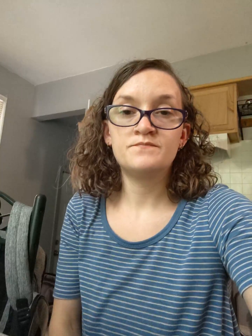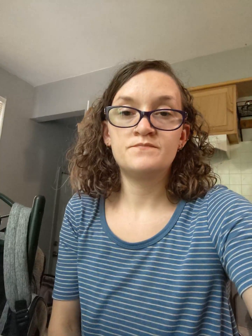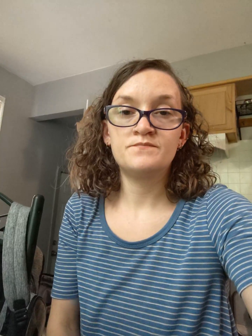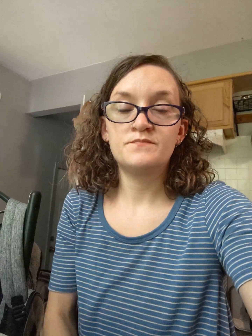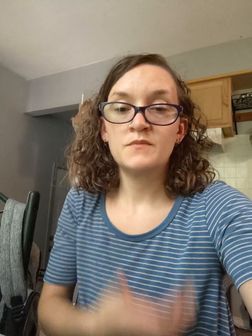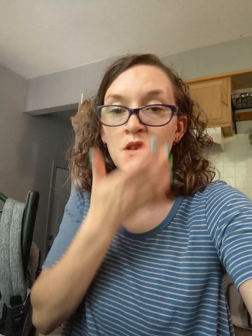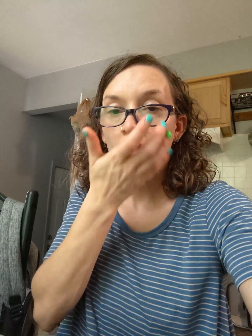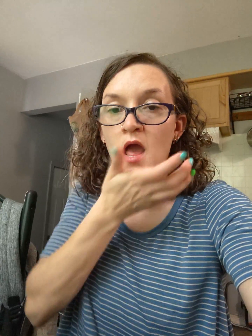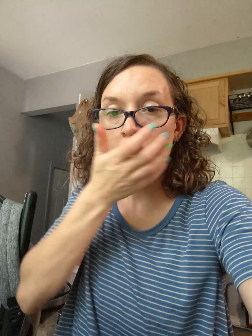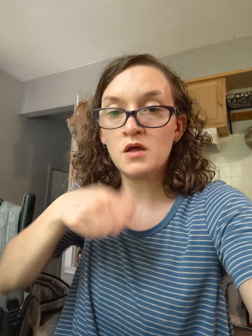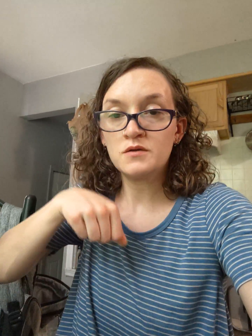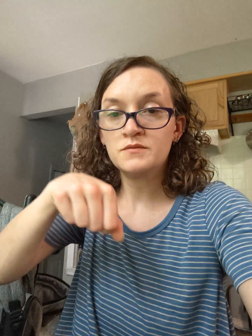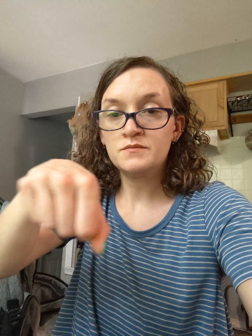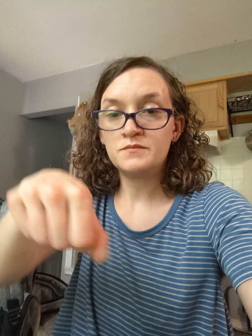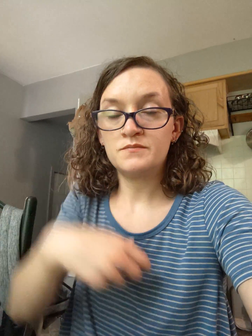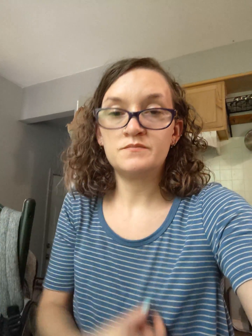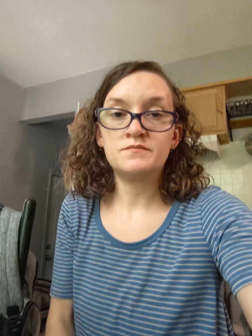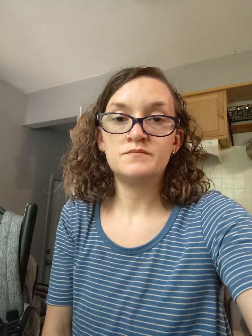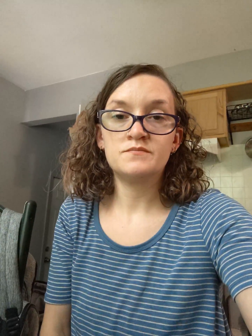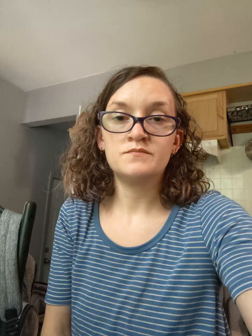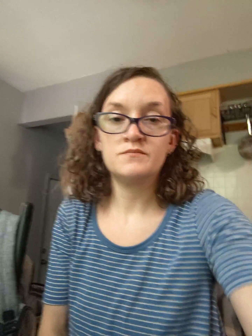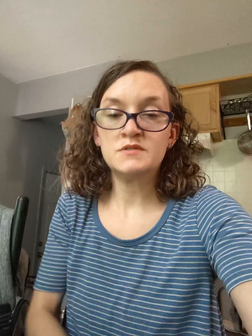lawn mower